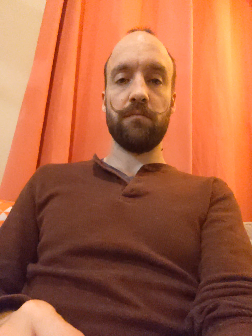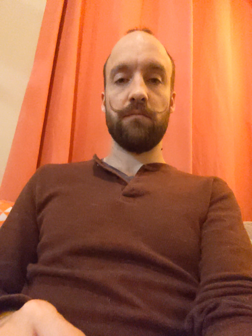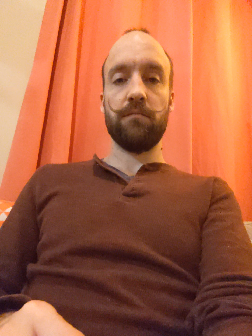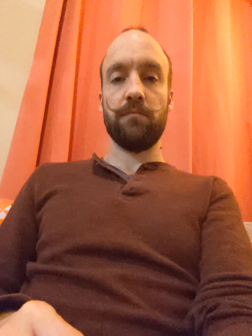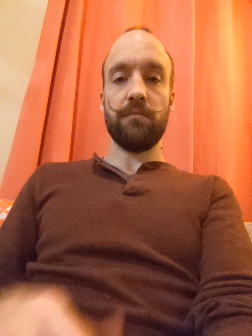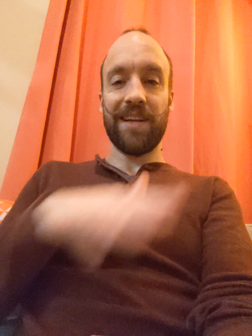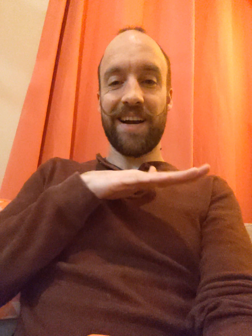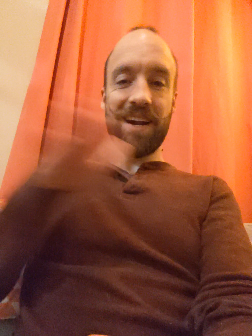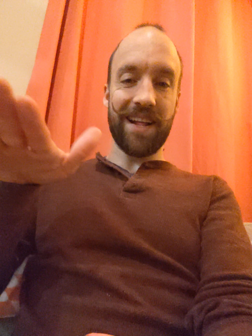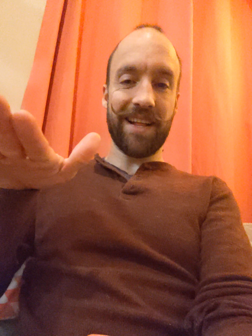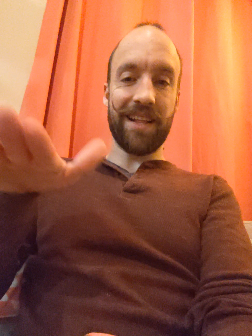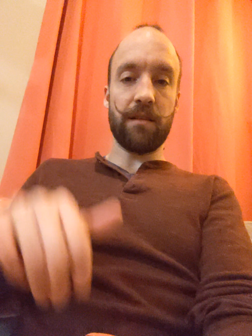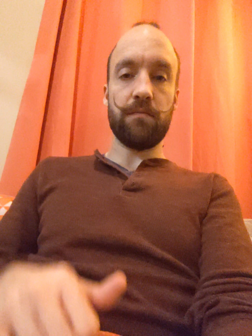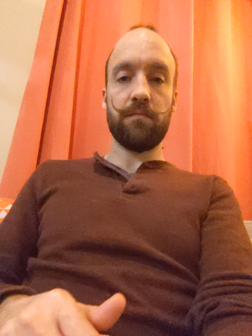clean